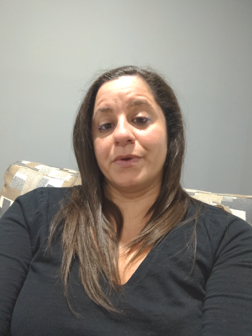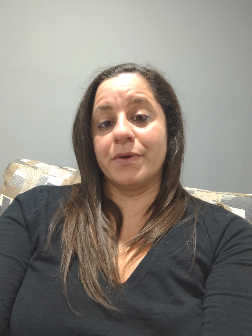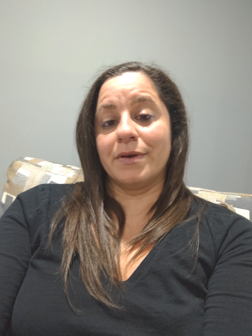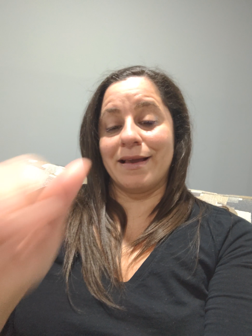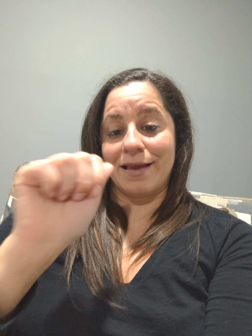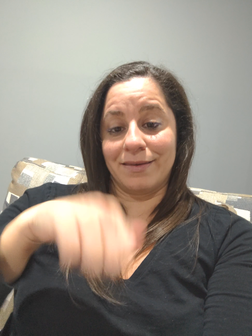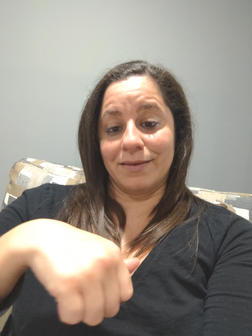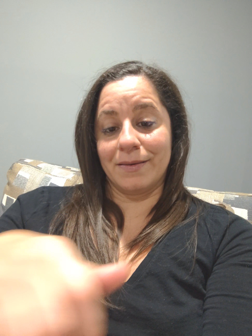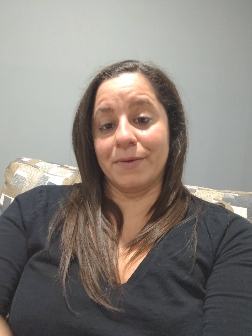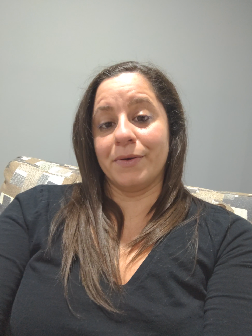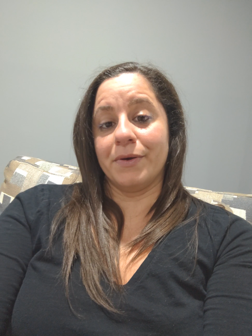can